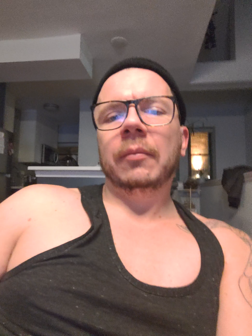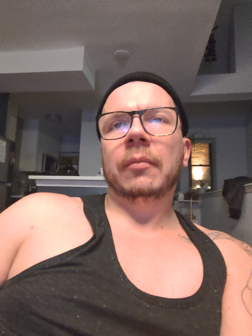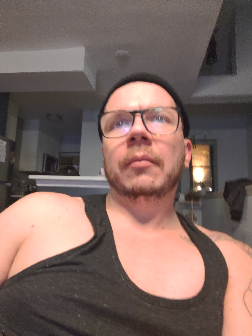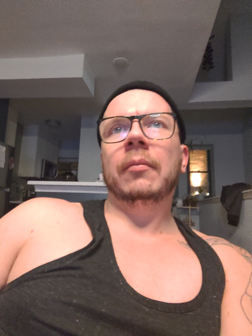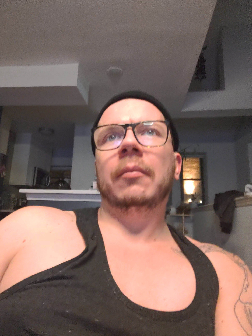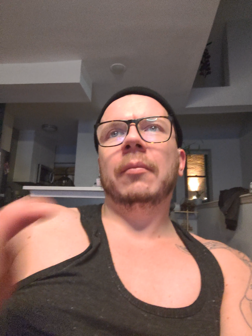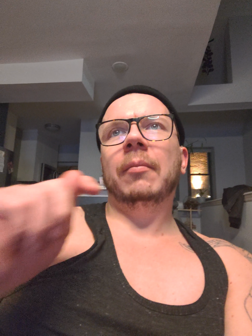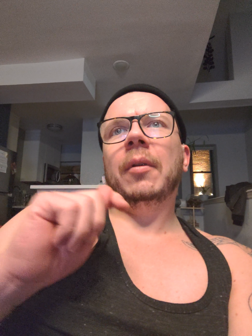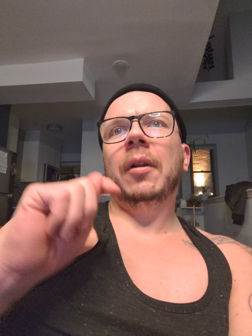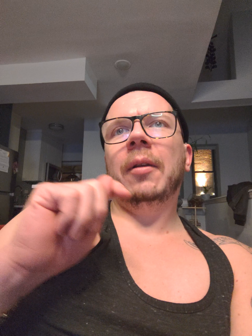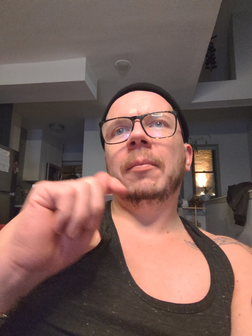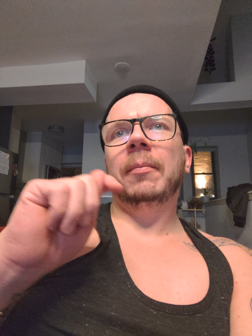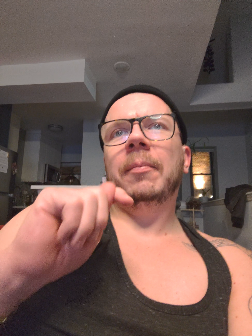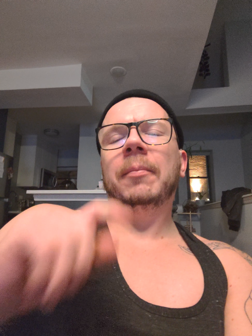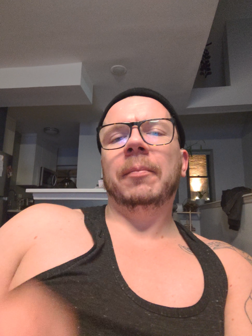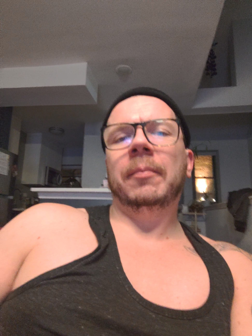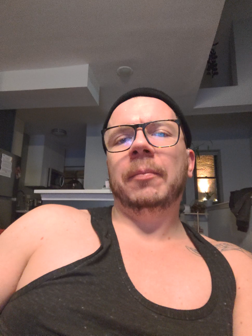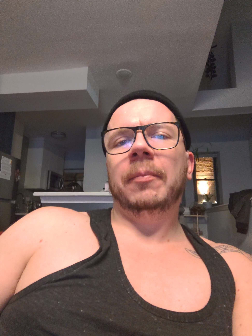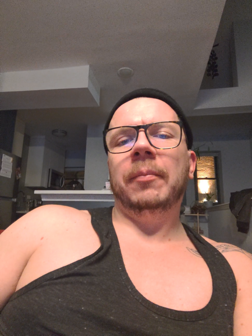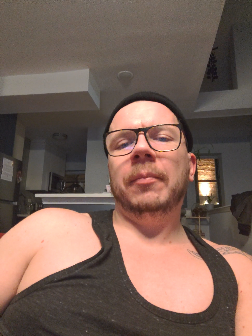potty